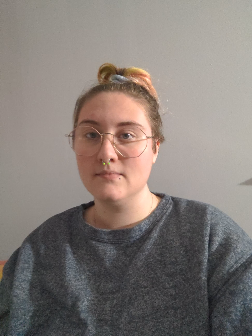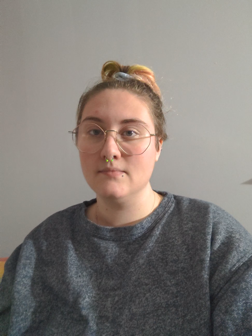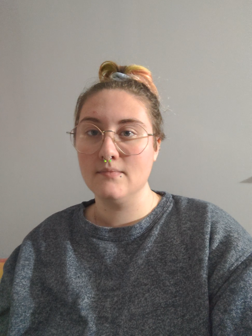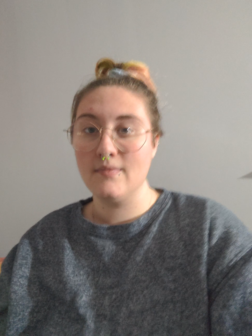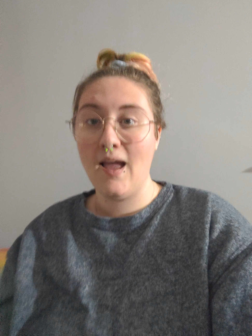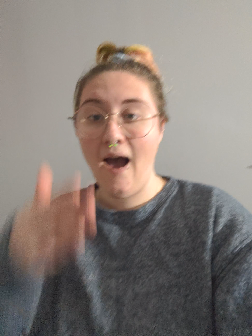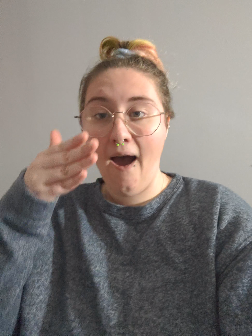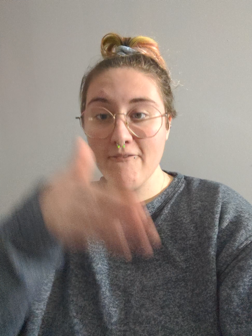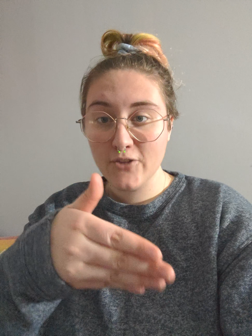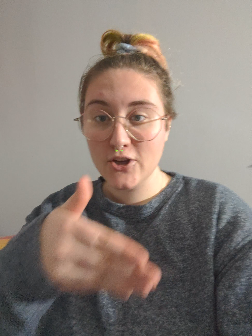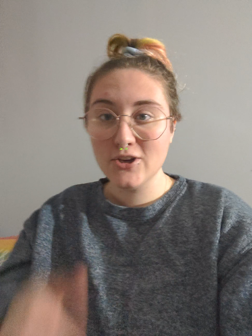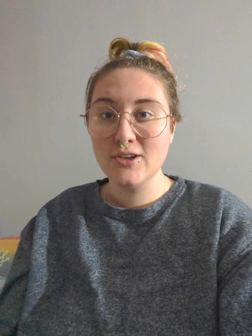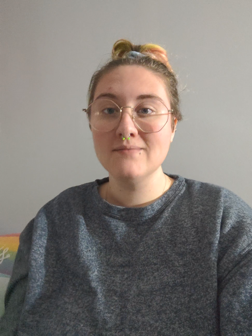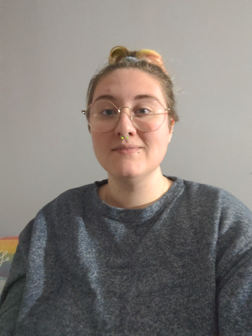after